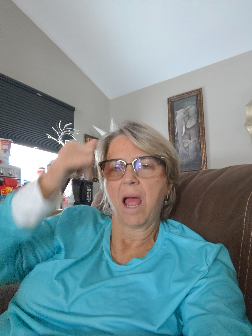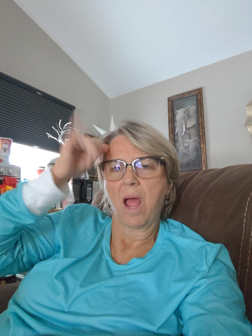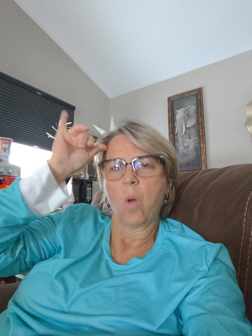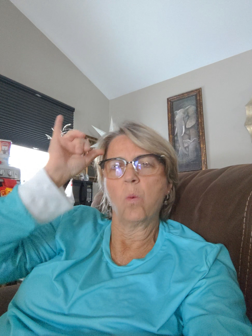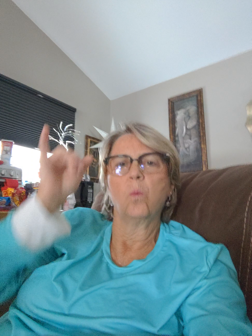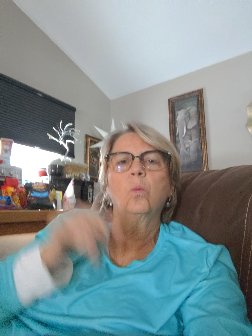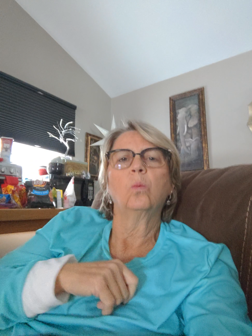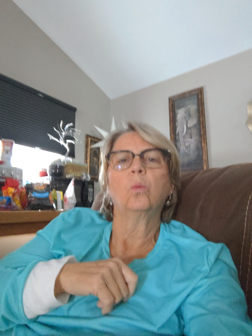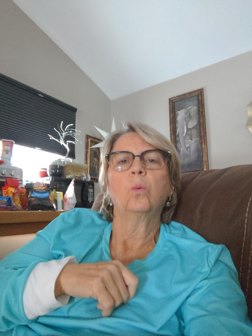cow